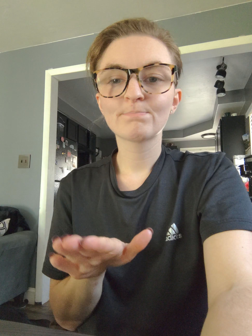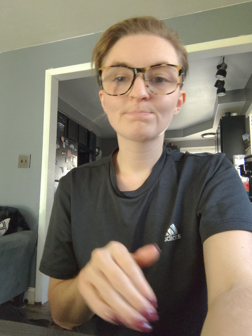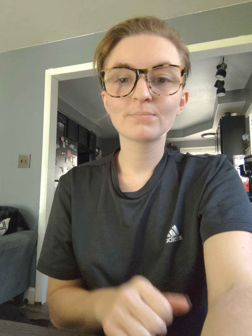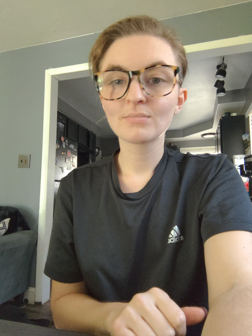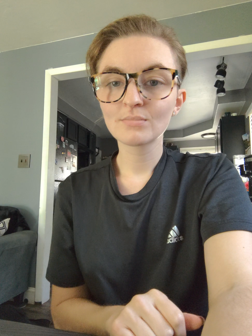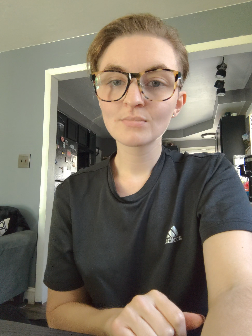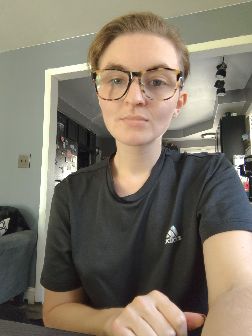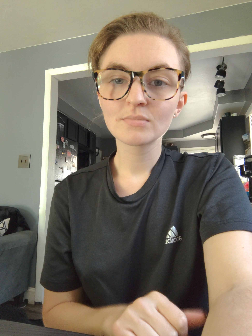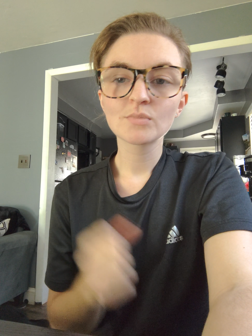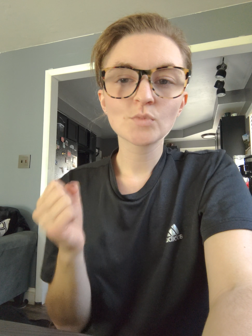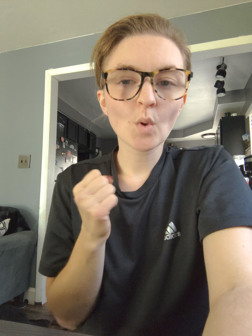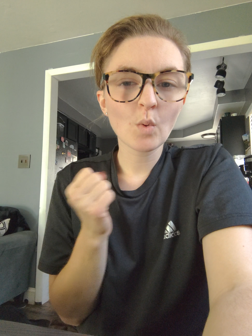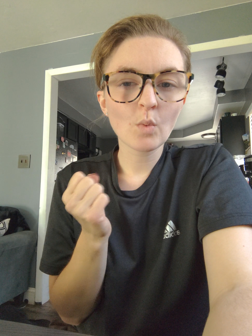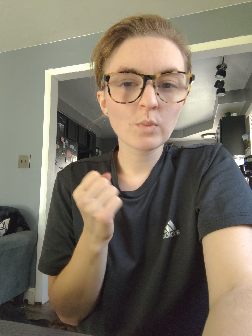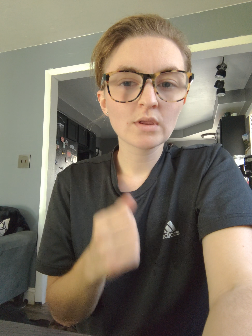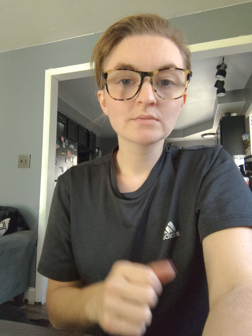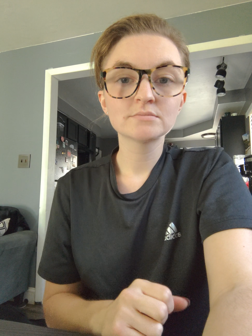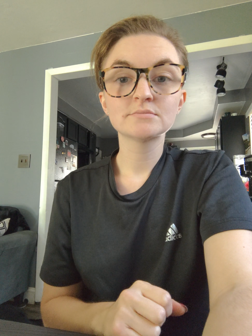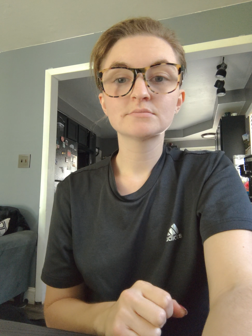cold